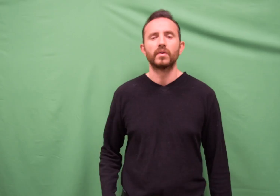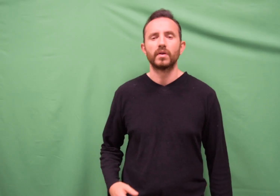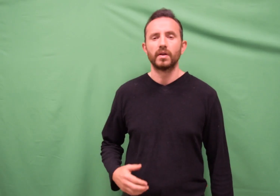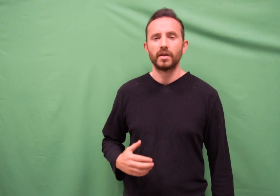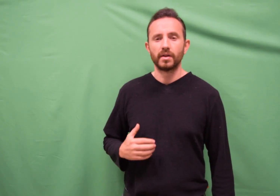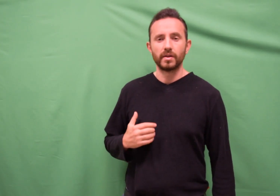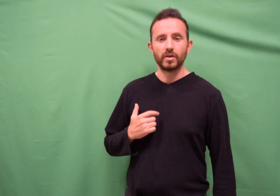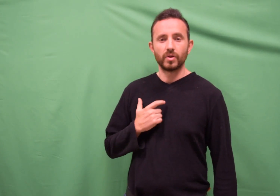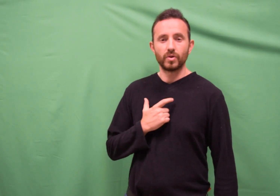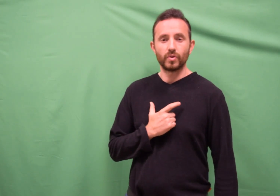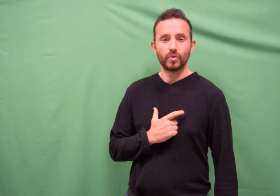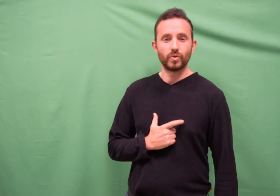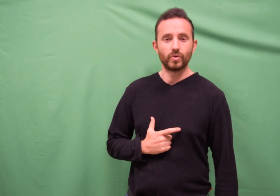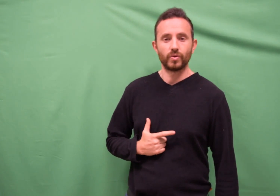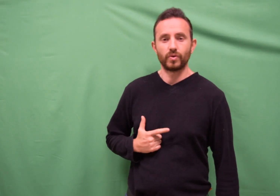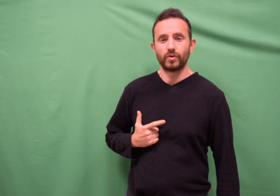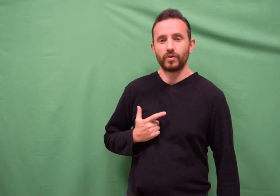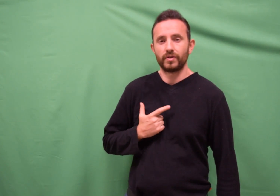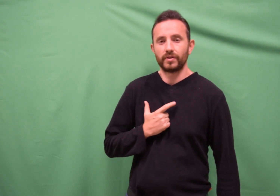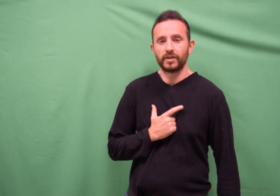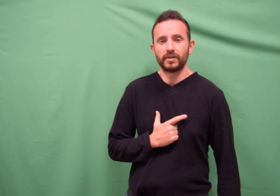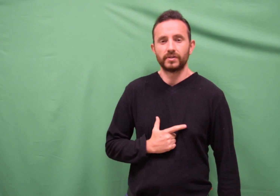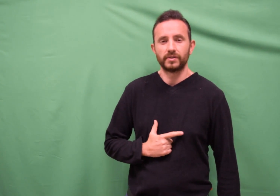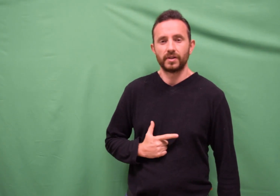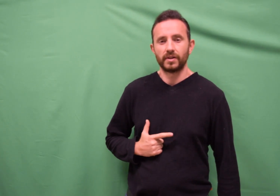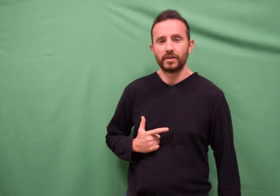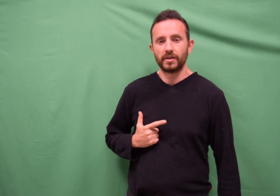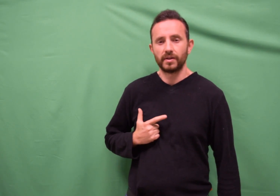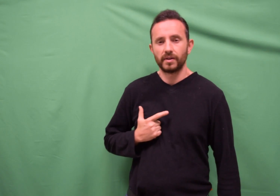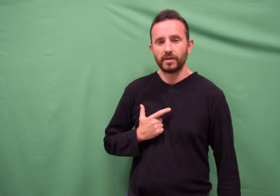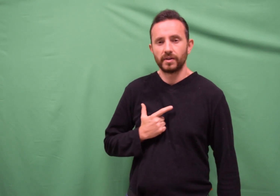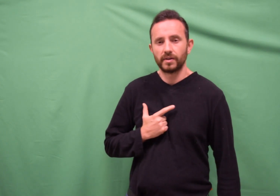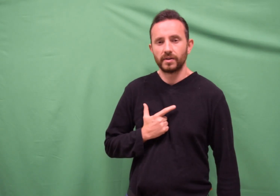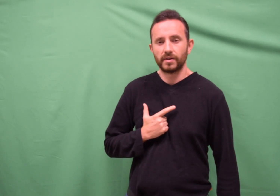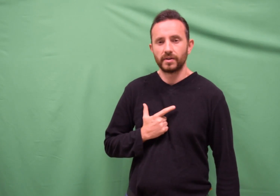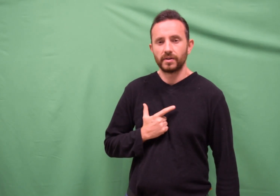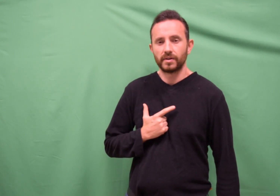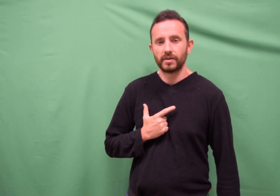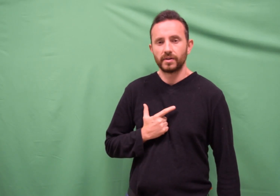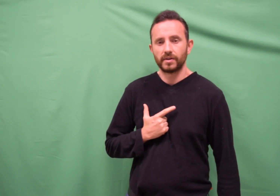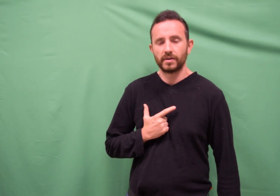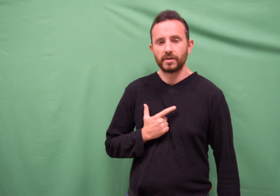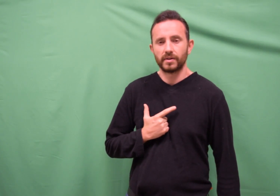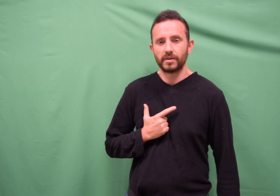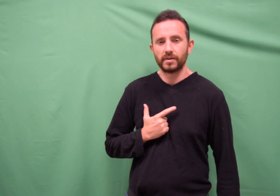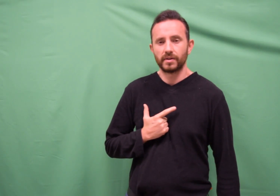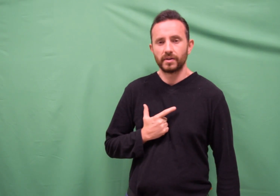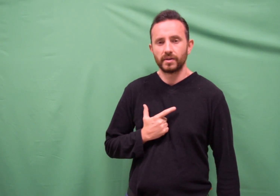gustar